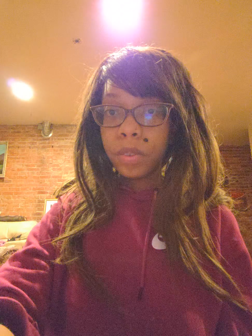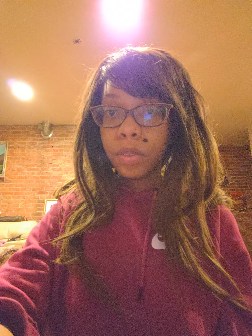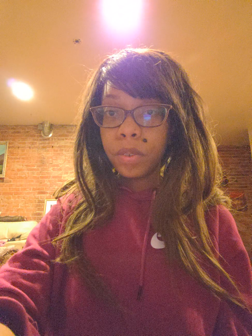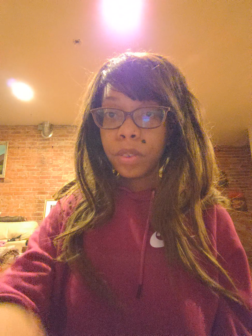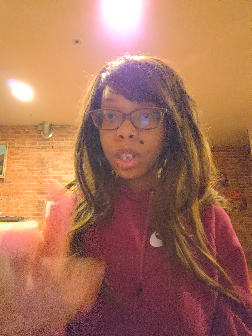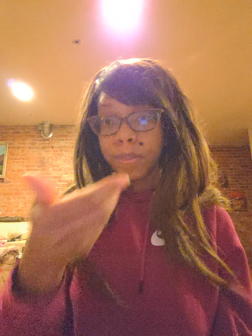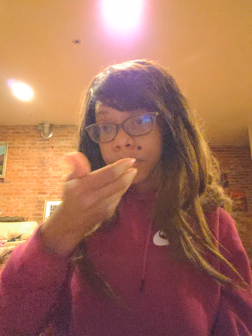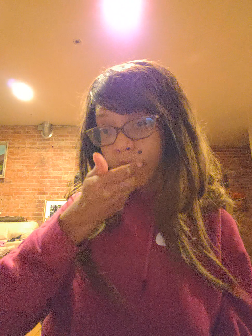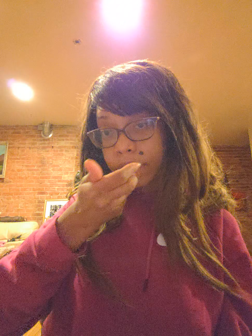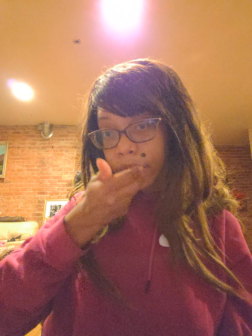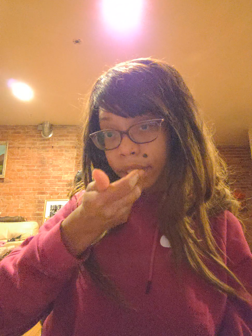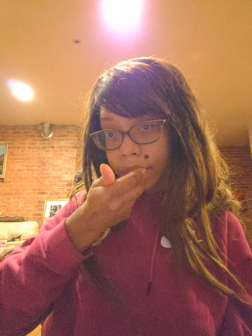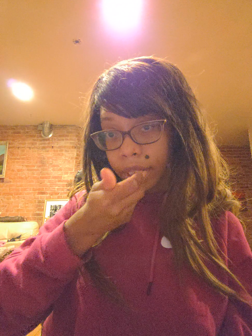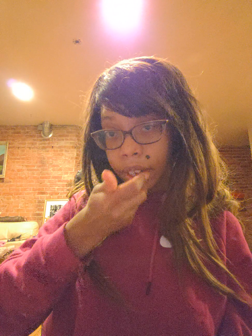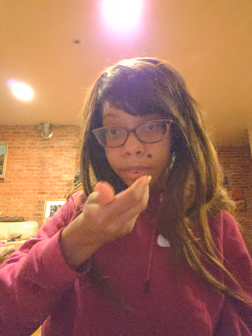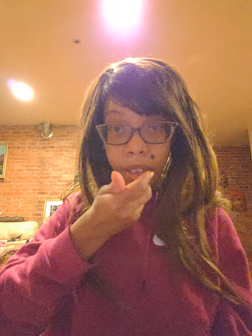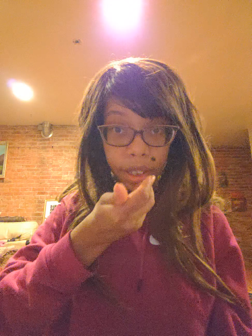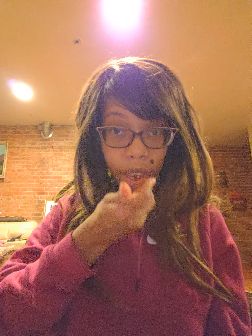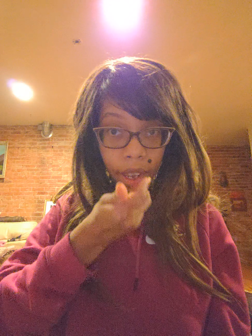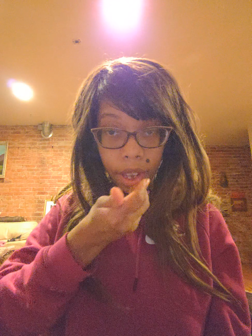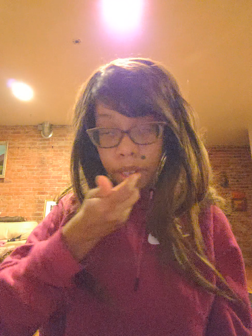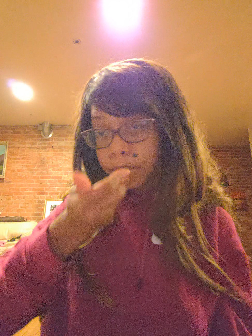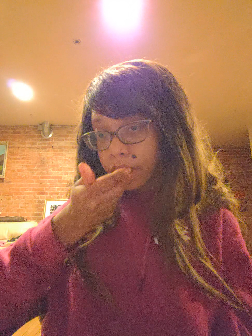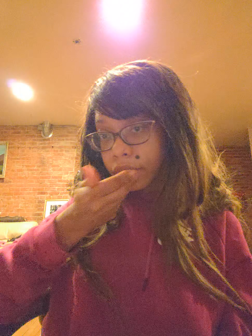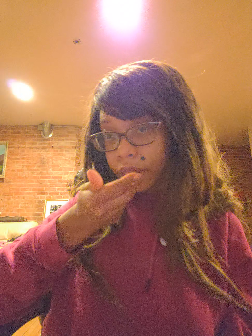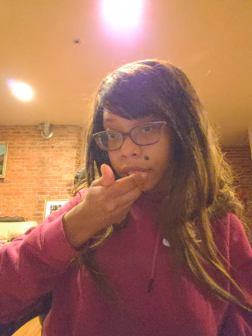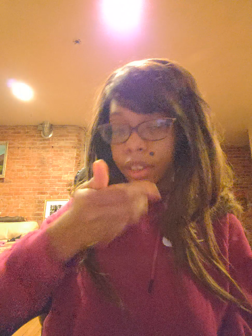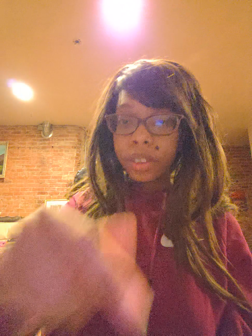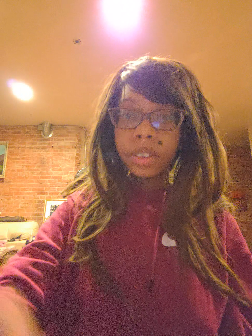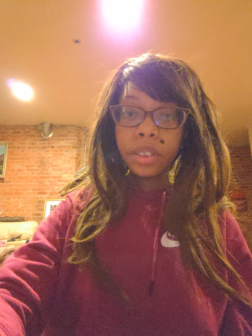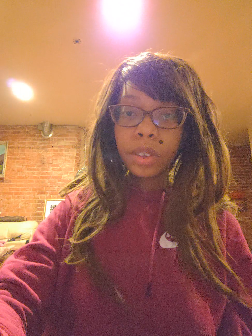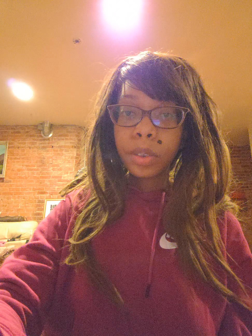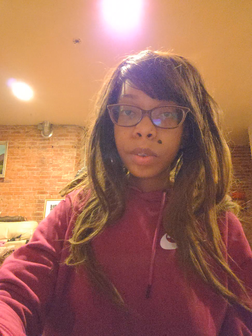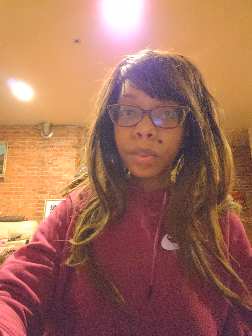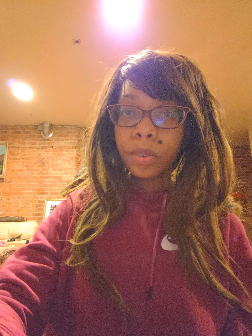pizza